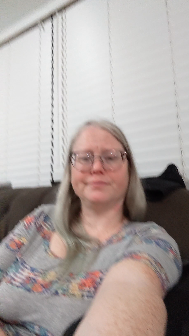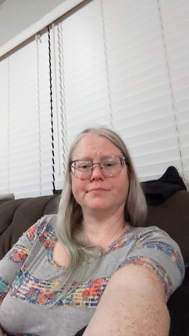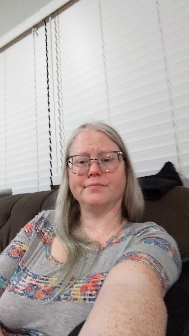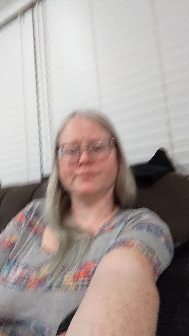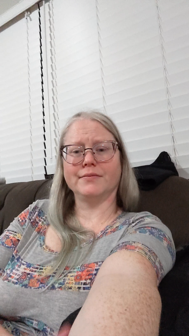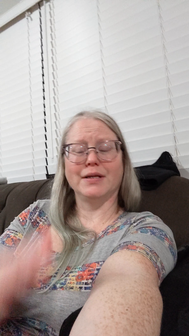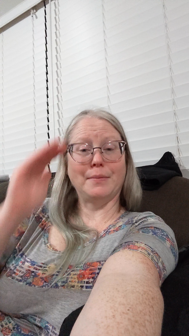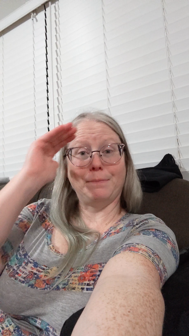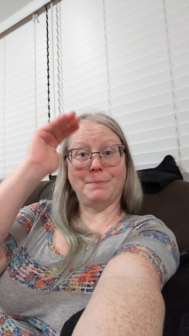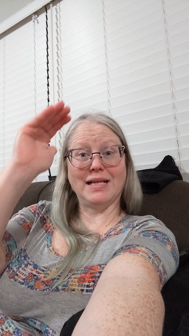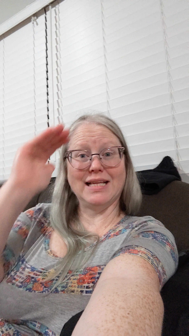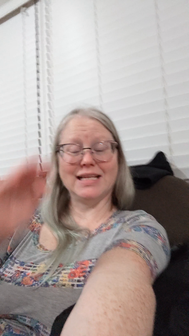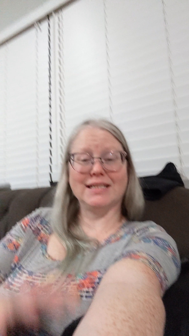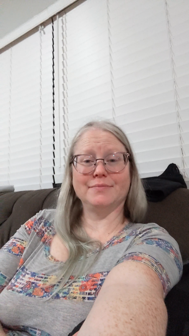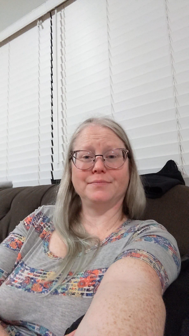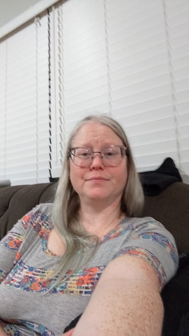big